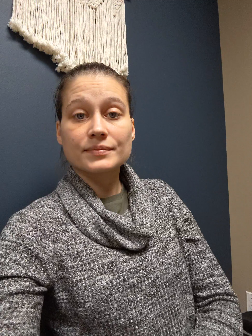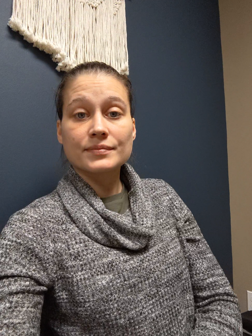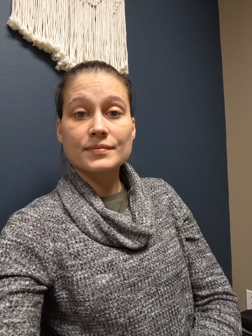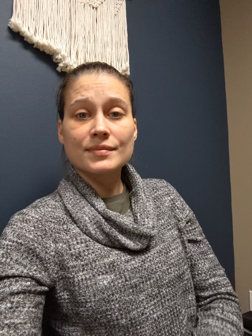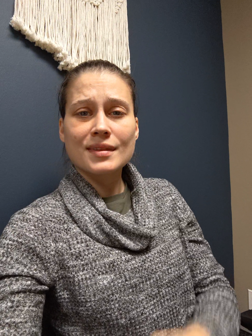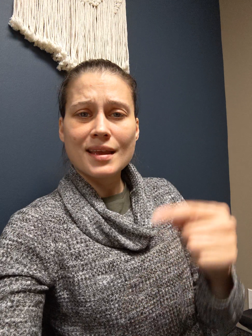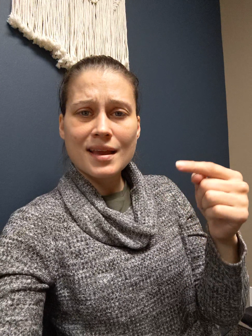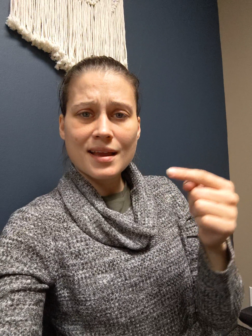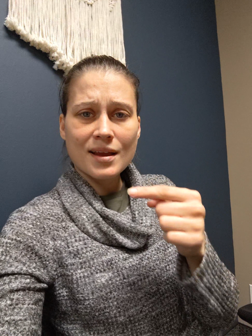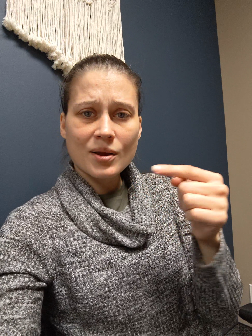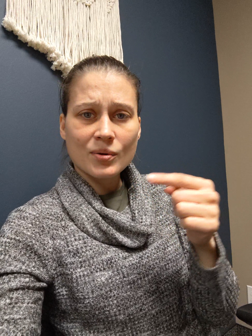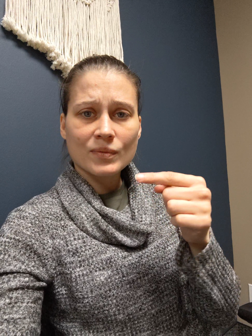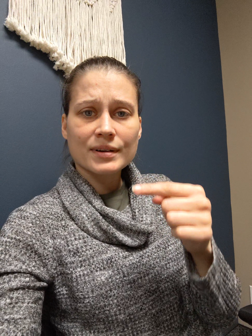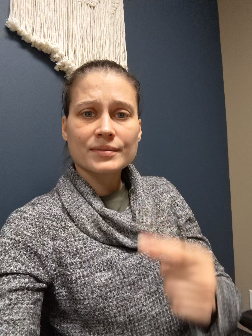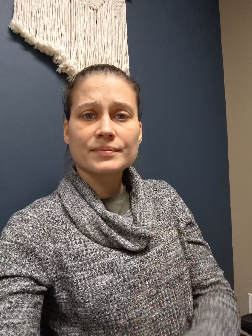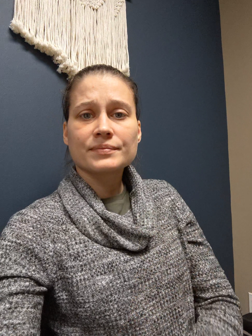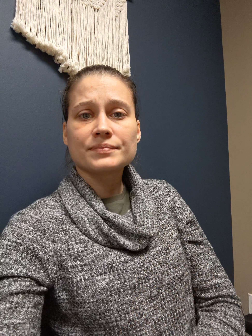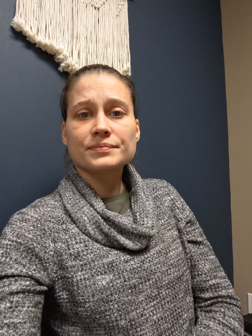owie